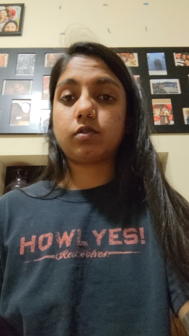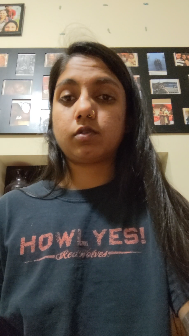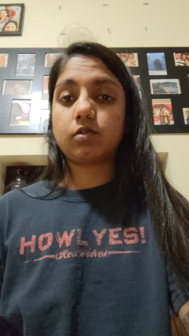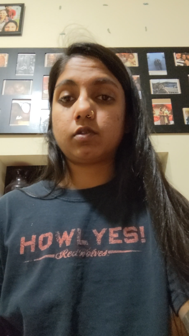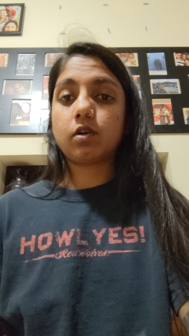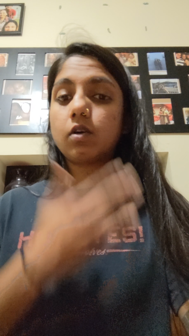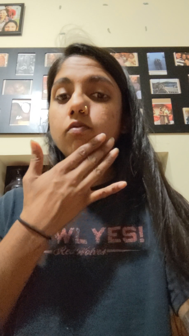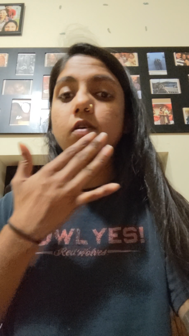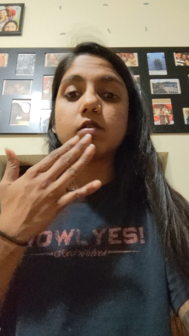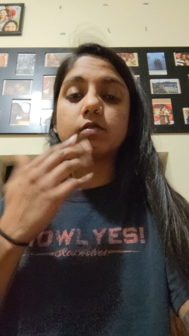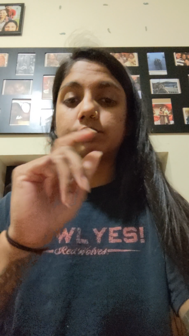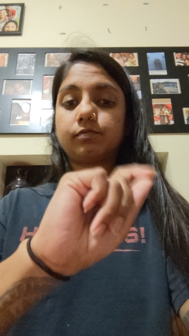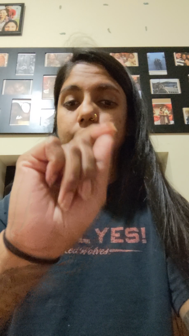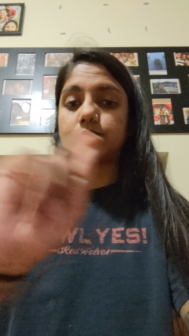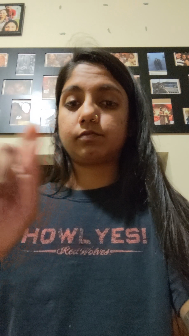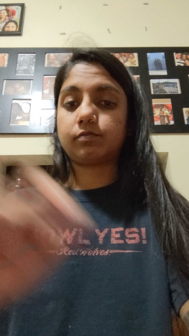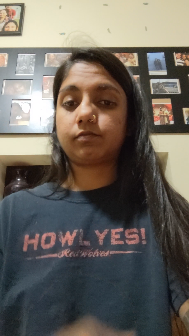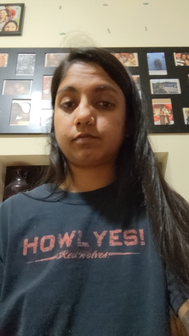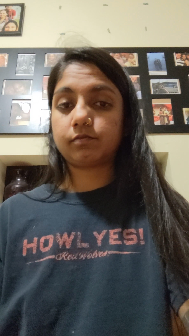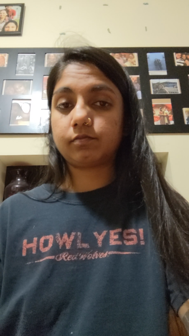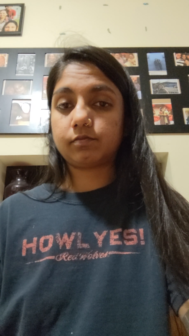crayon